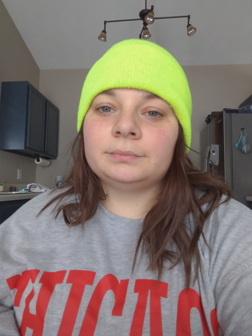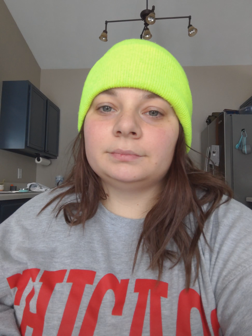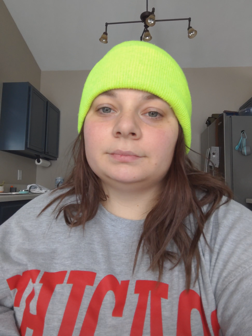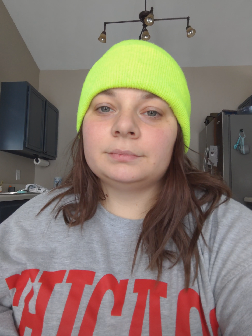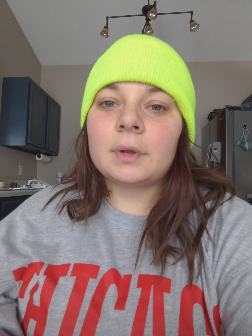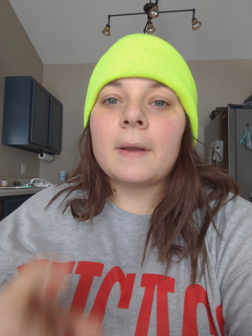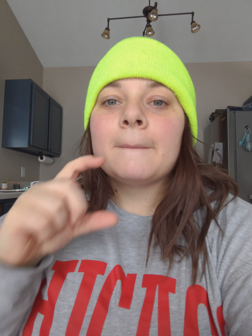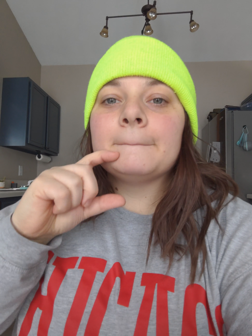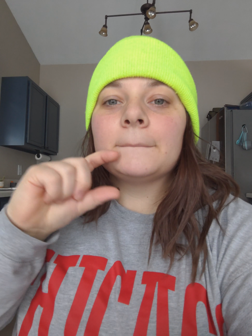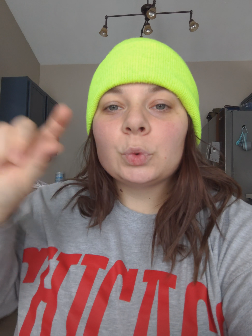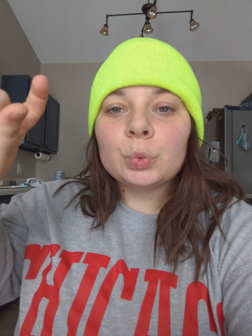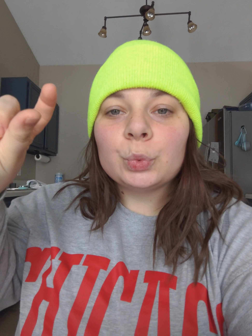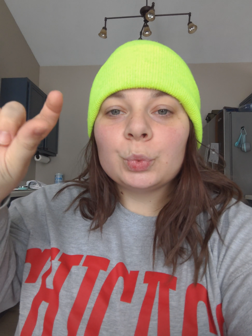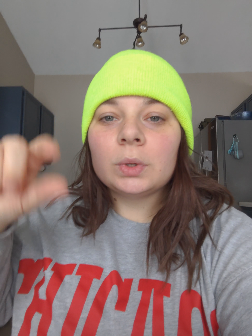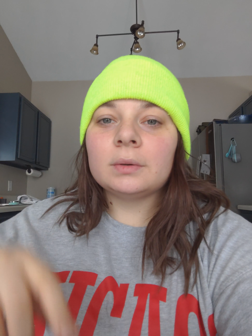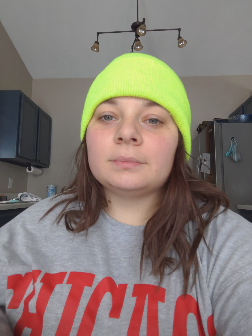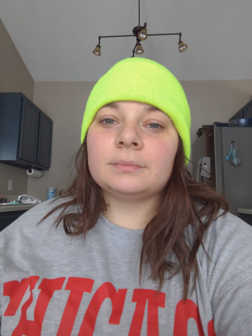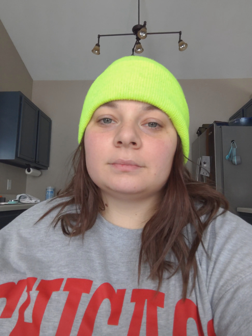moon